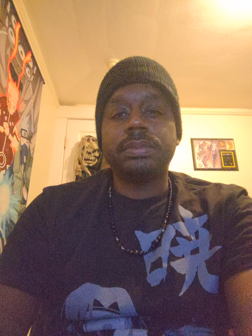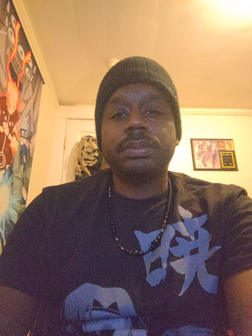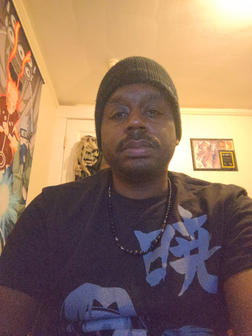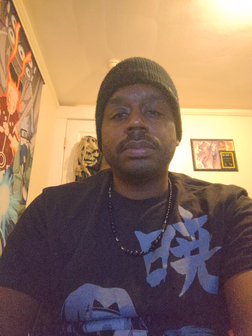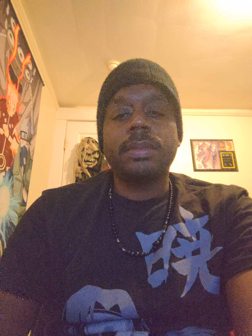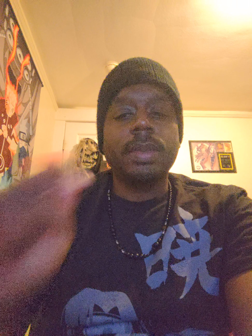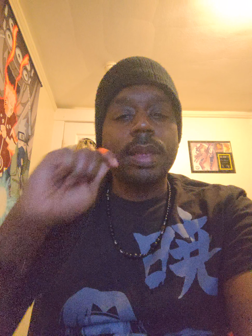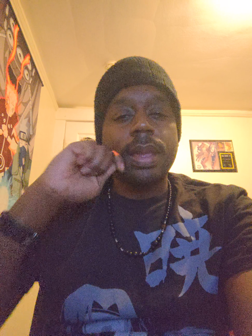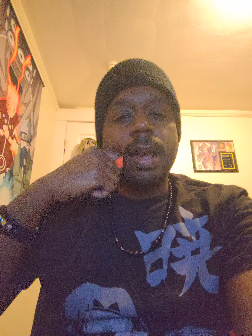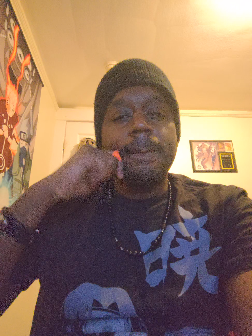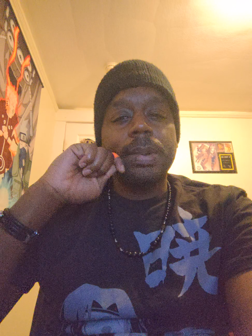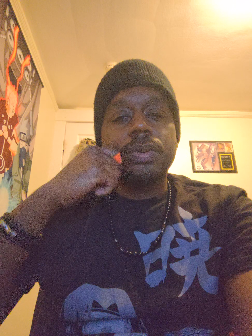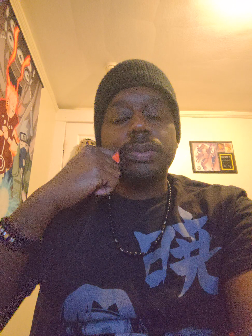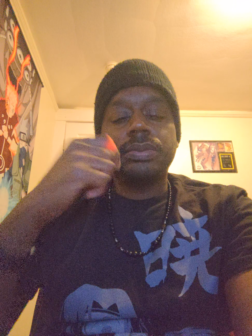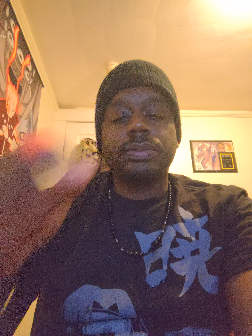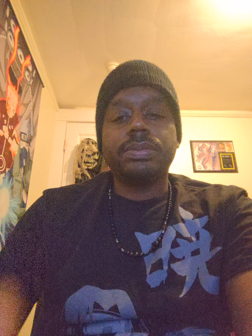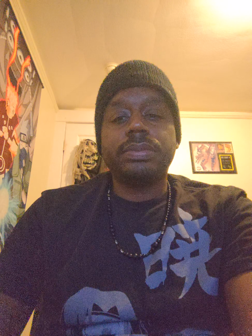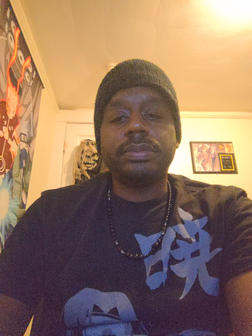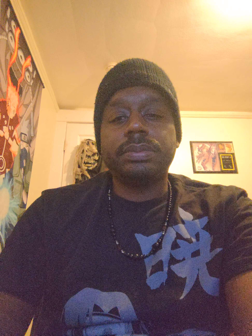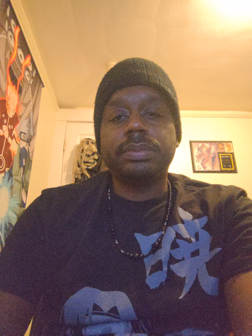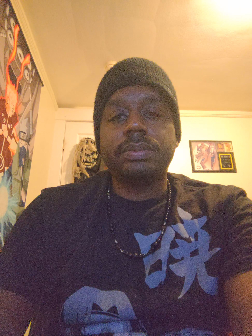apple